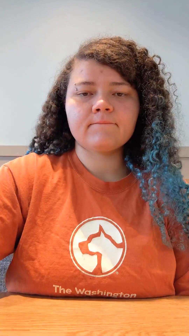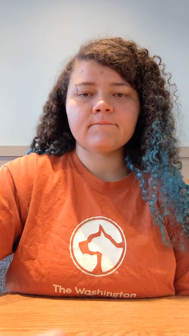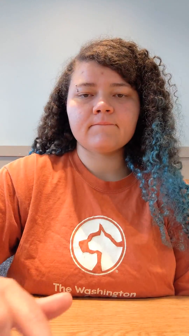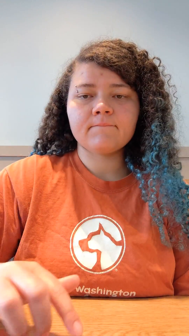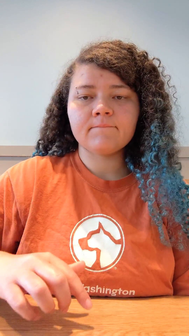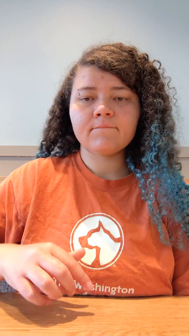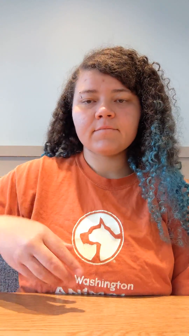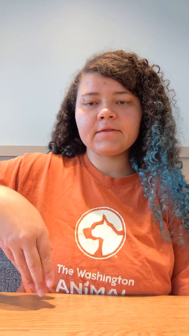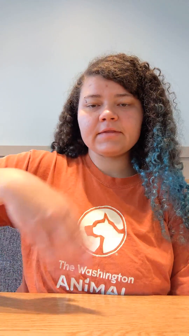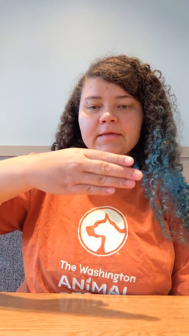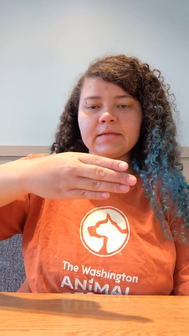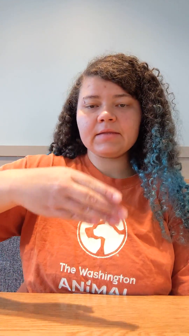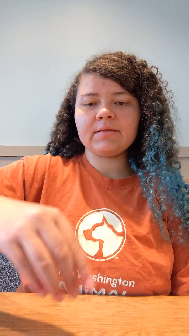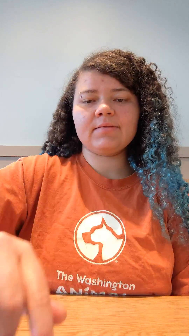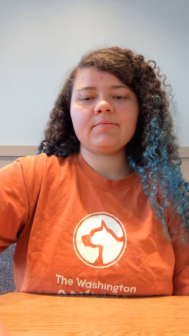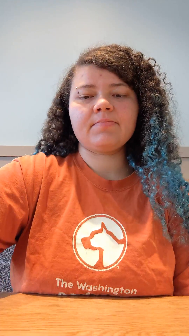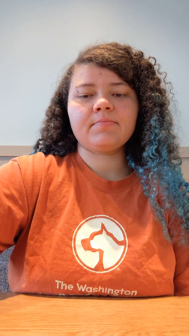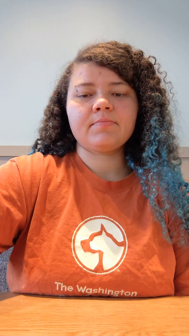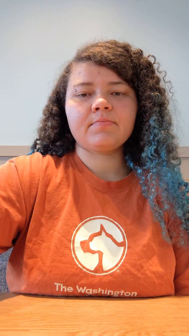kick